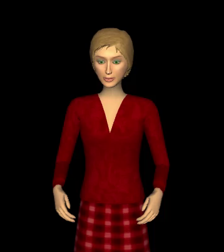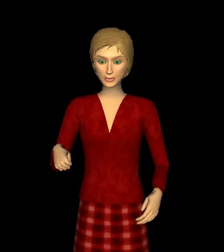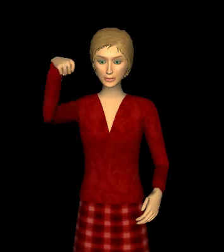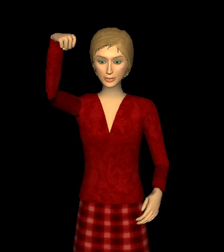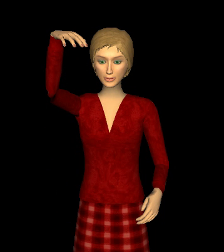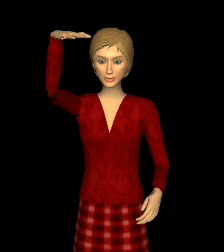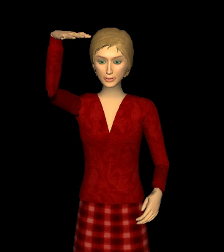ضوء